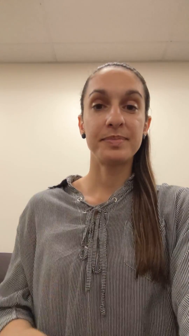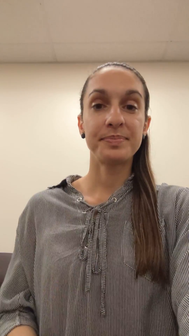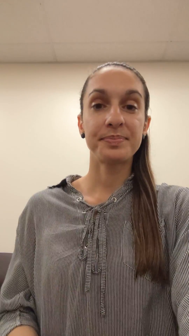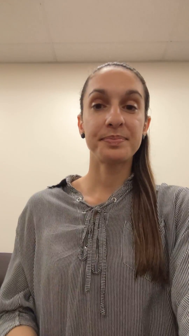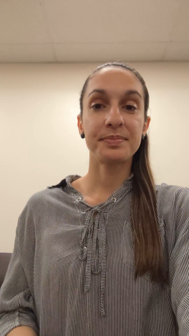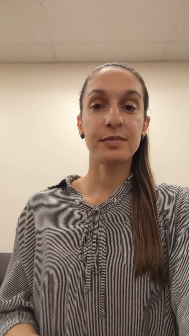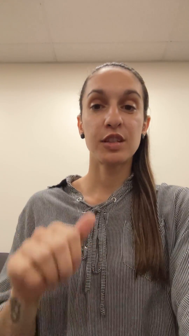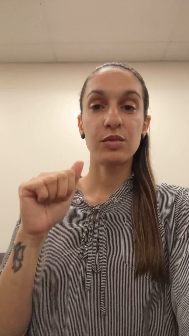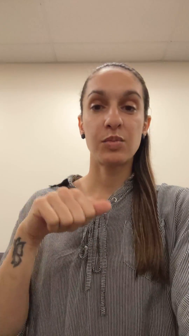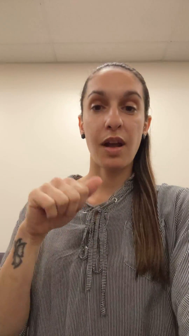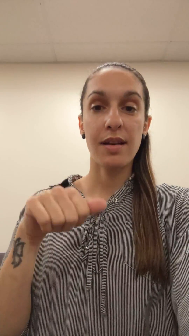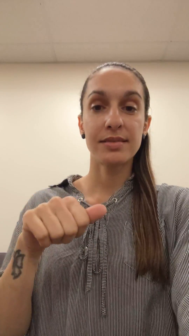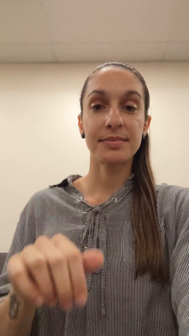rock